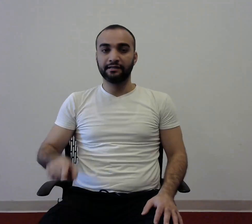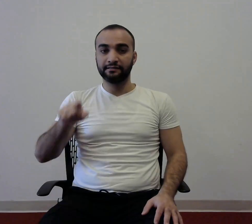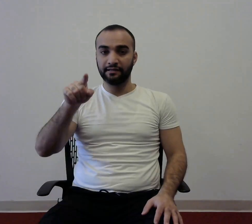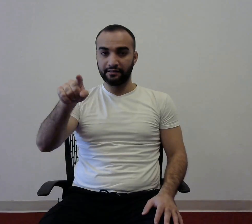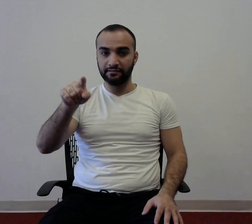sən